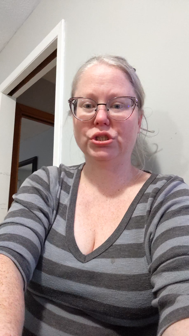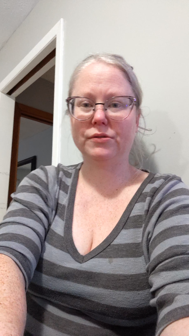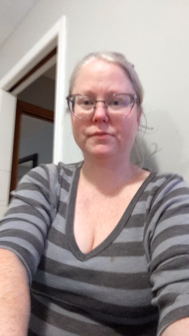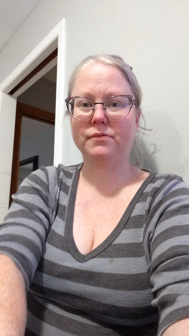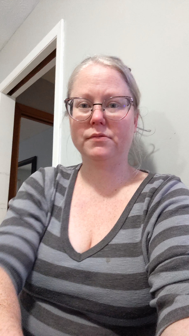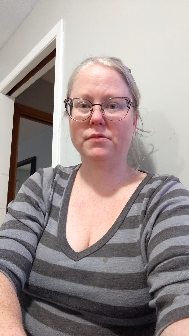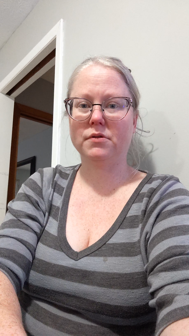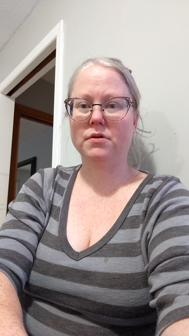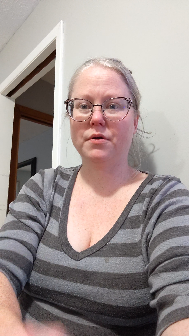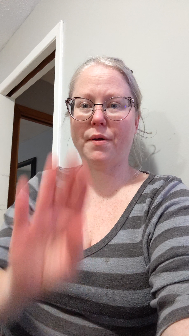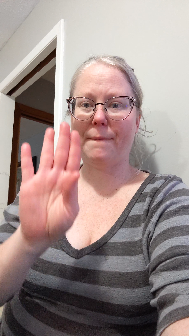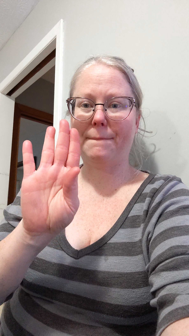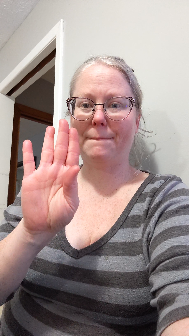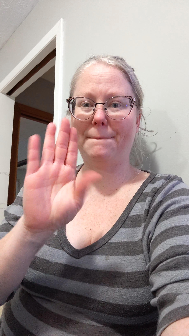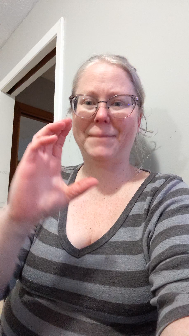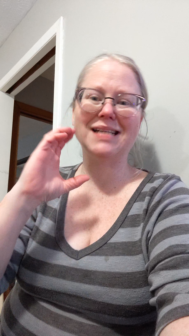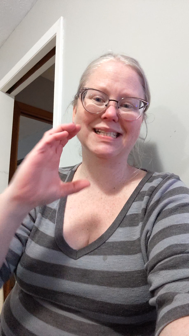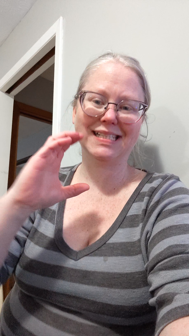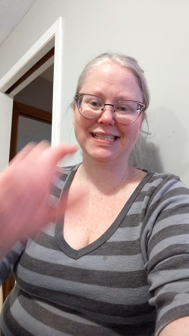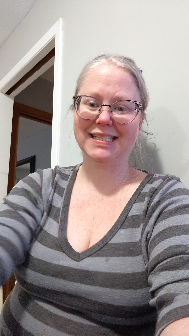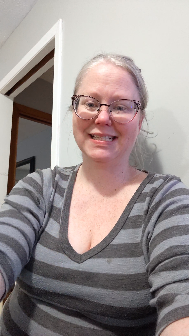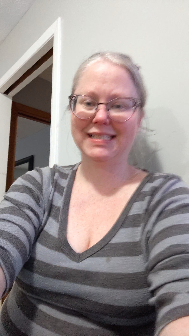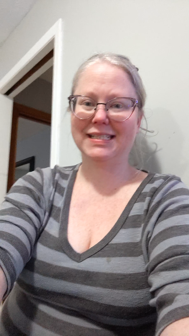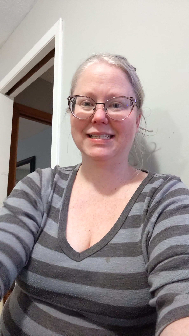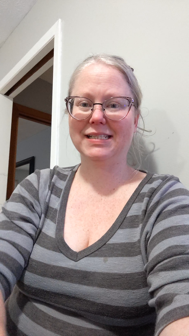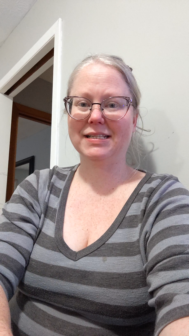bus